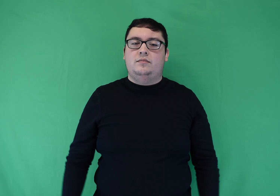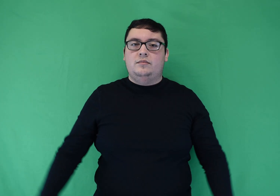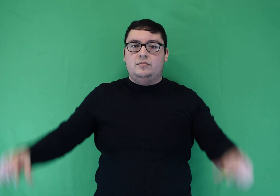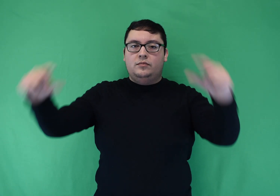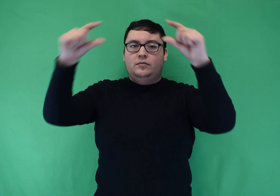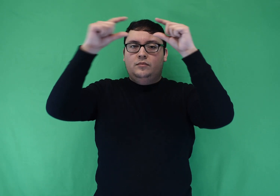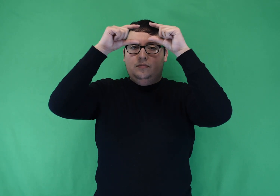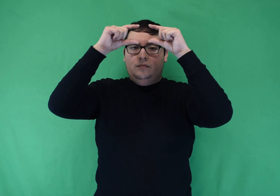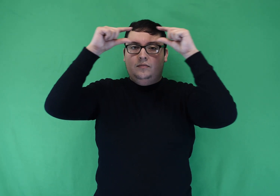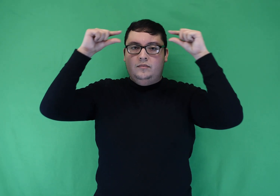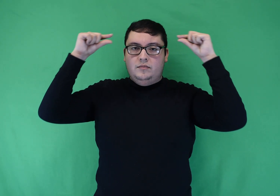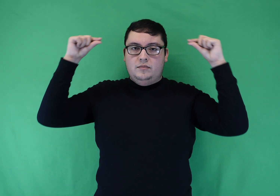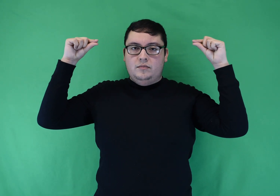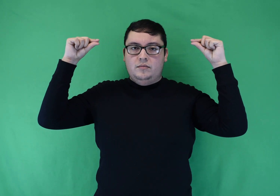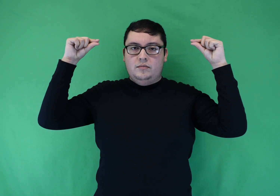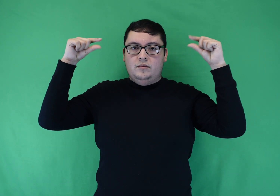enfermero